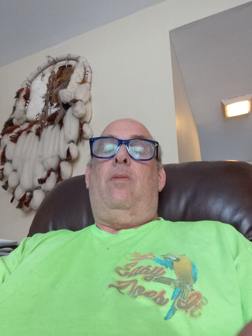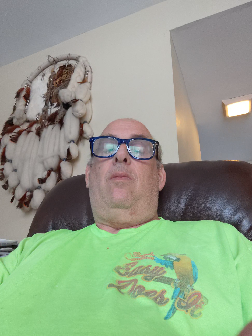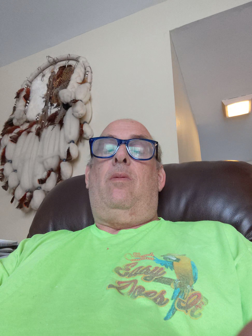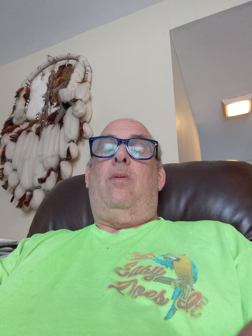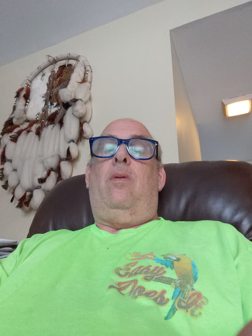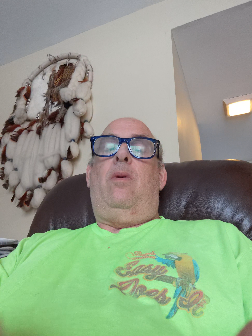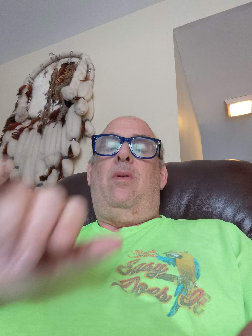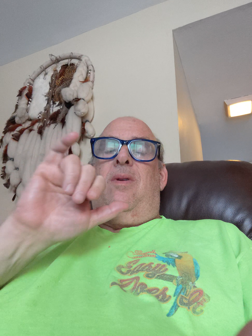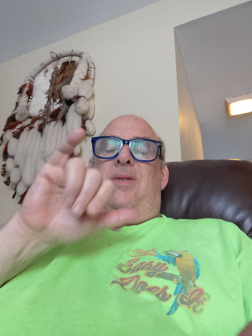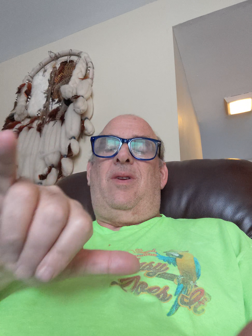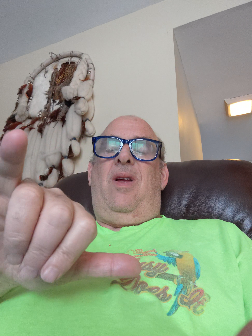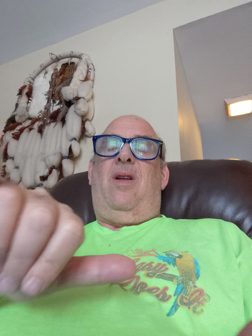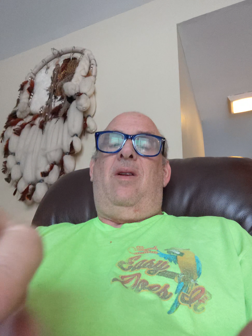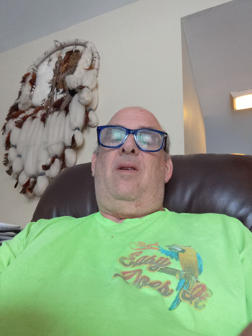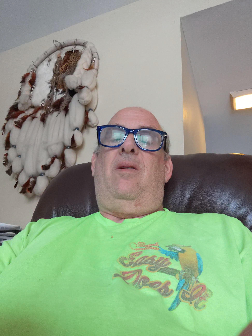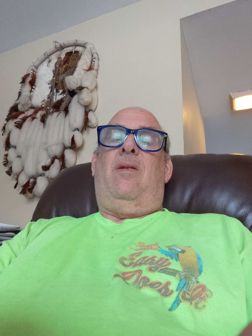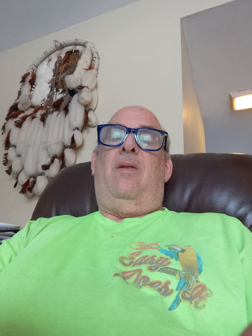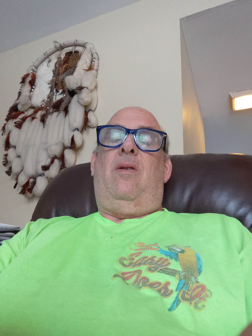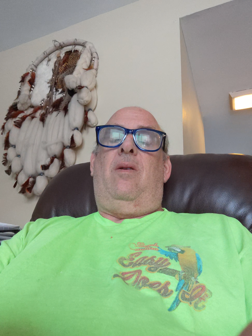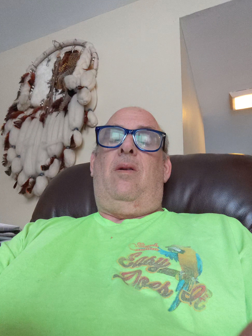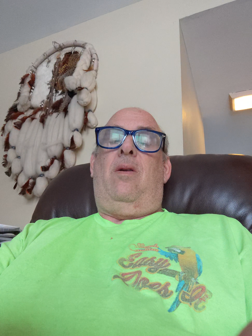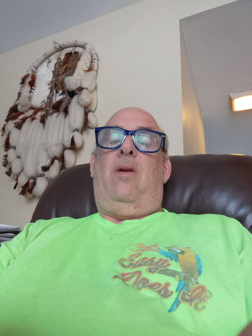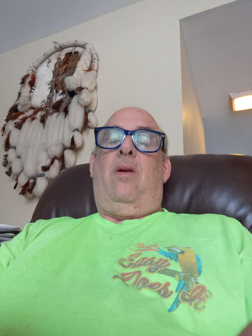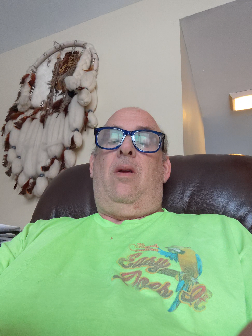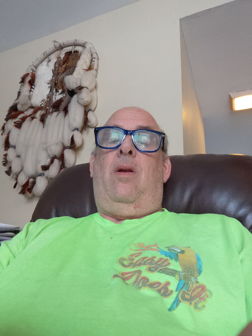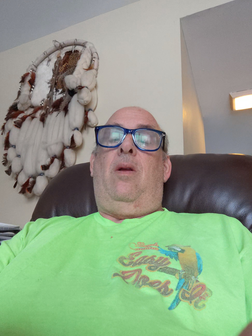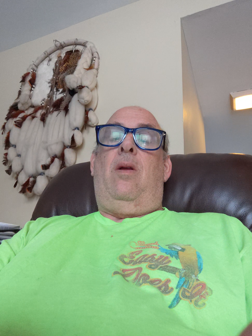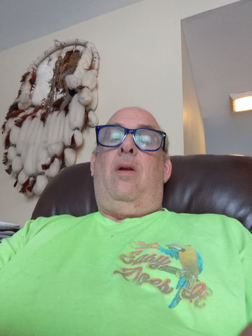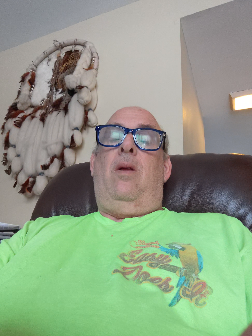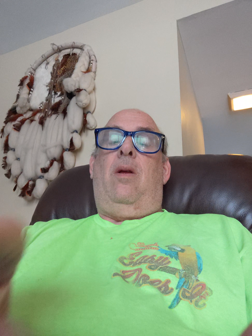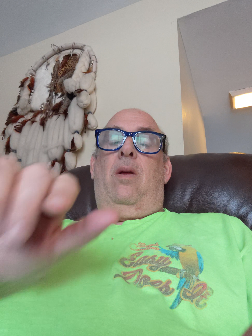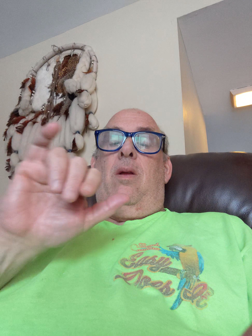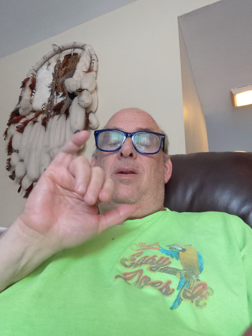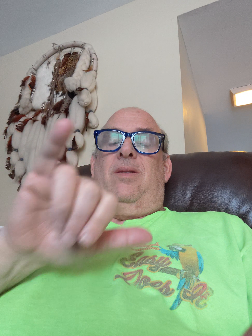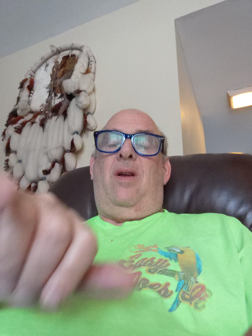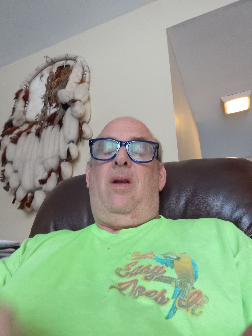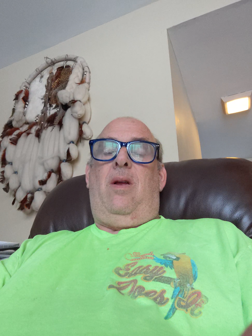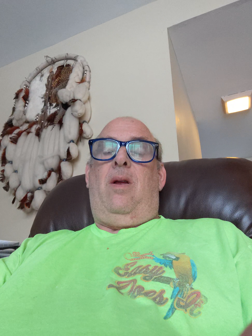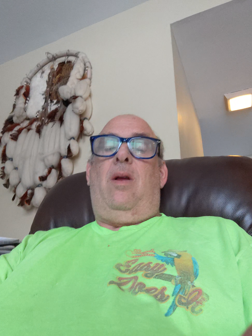stay